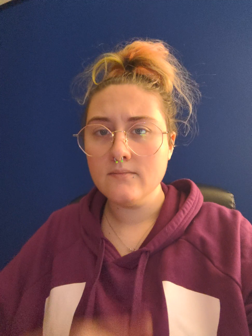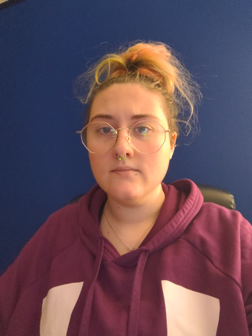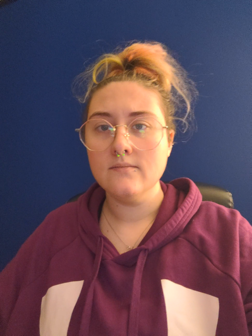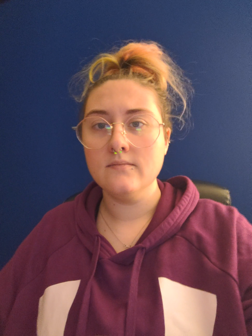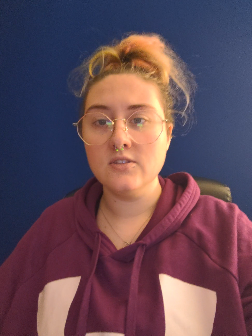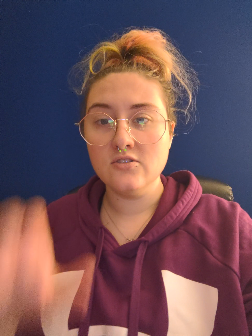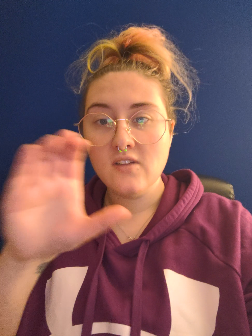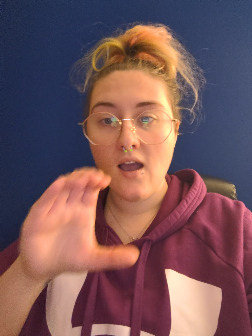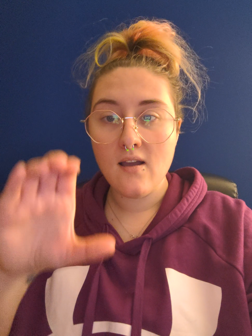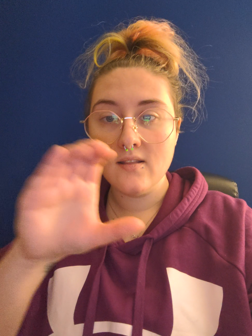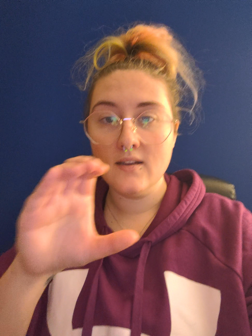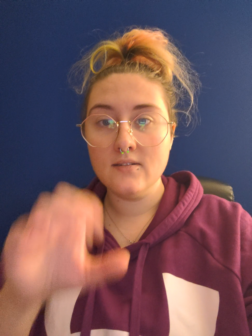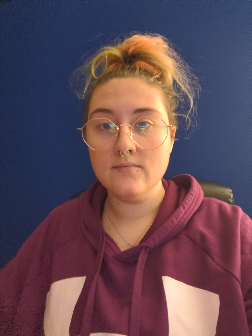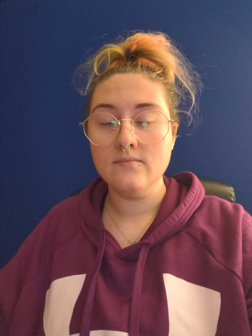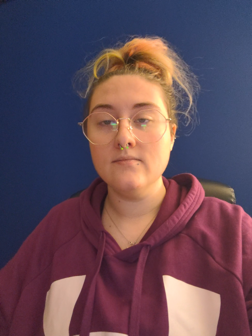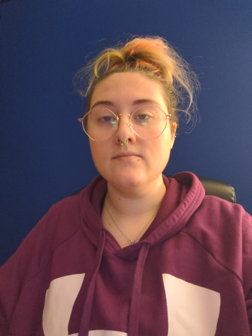chocolate